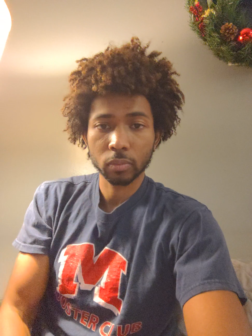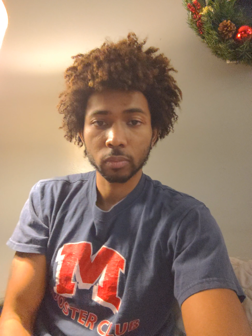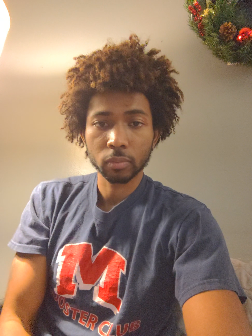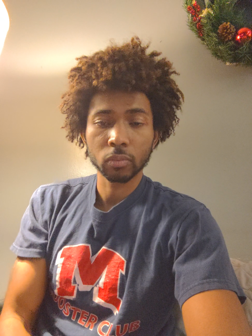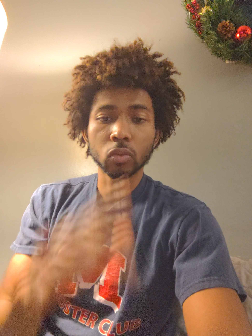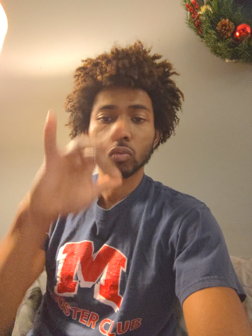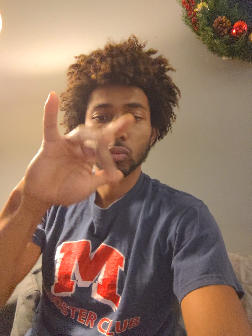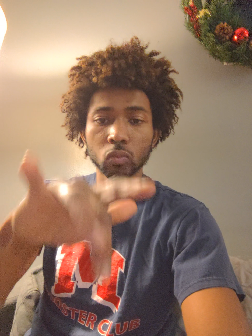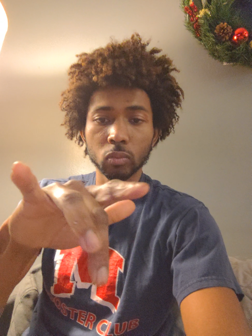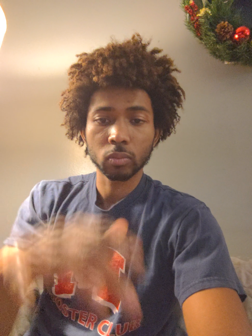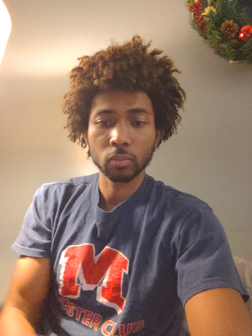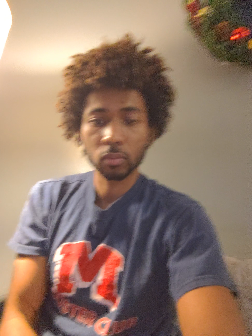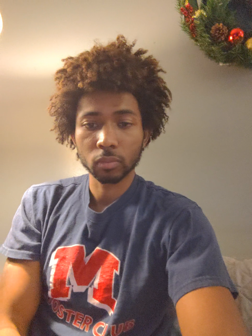touch